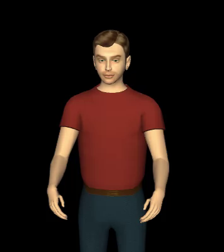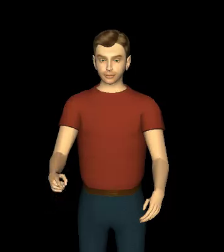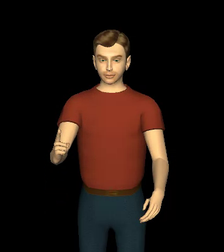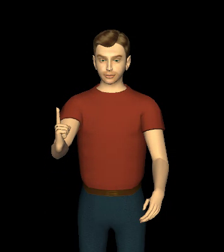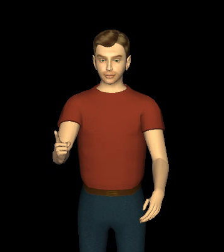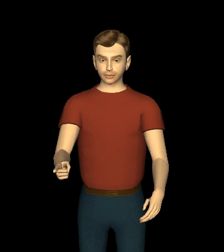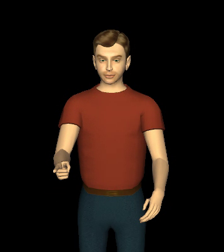واجب